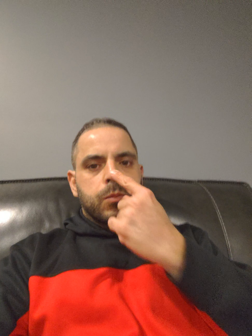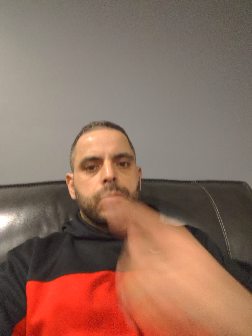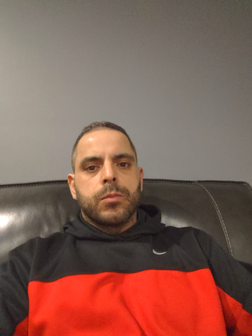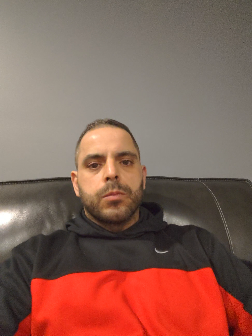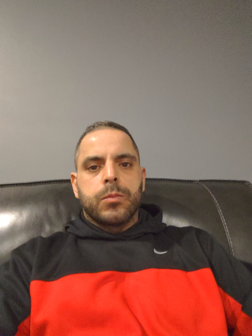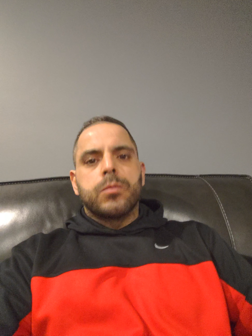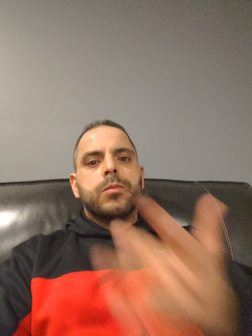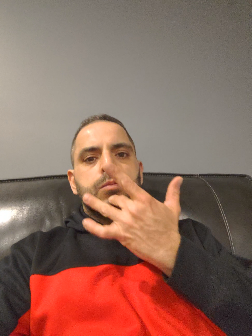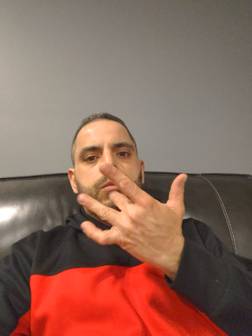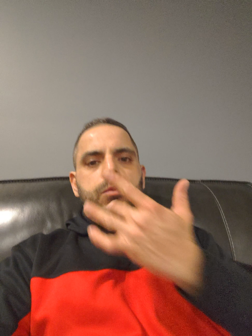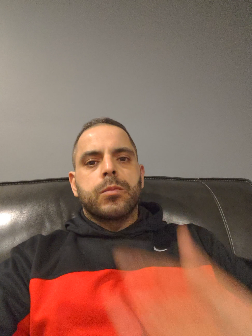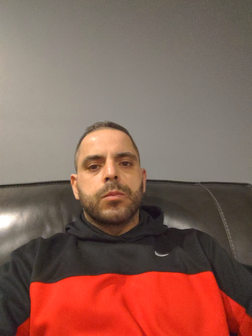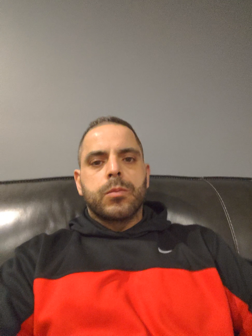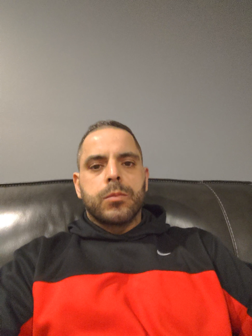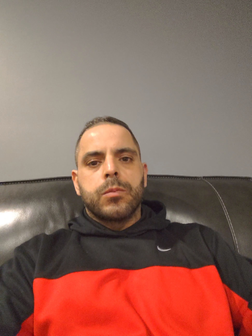taste